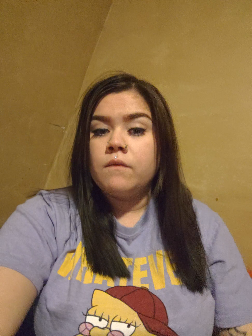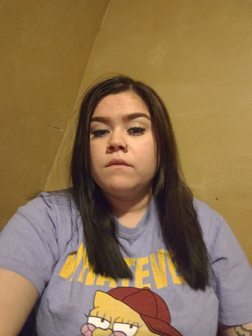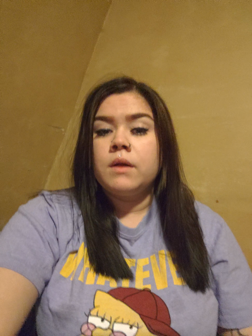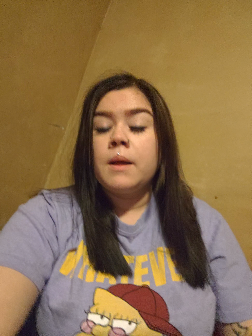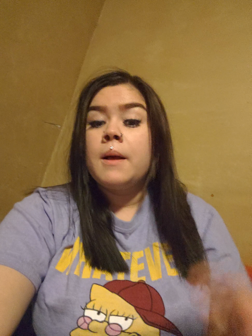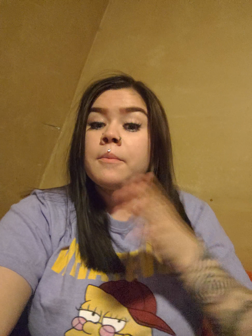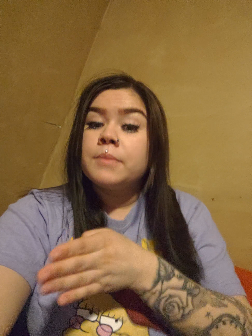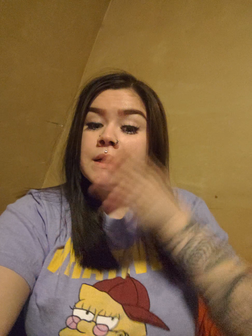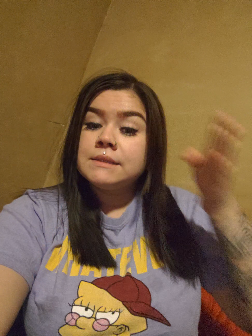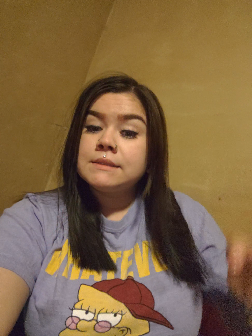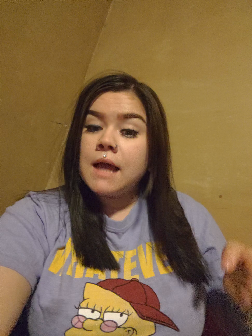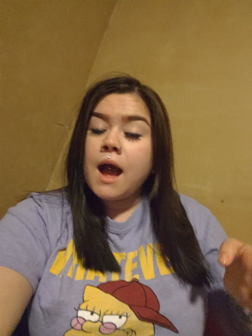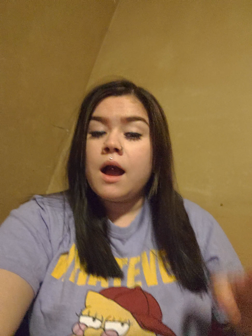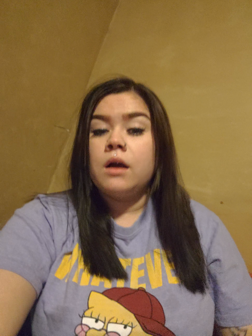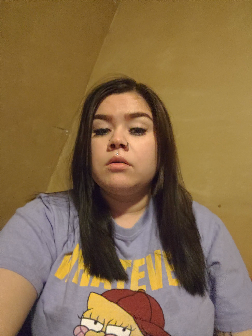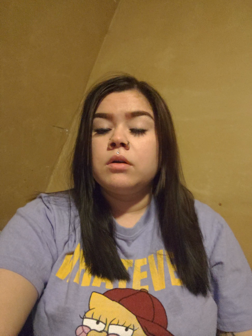beside